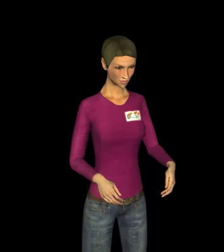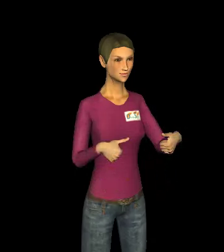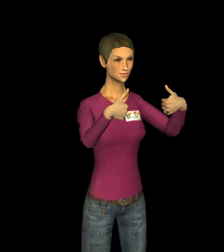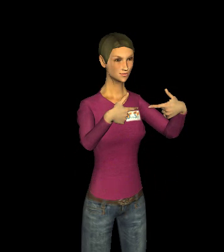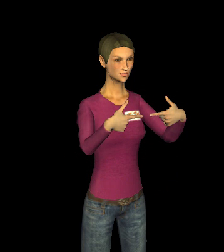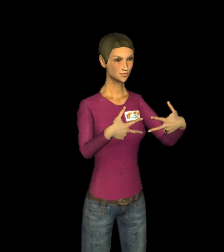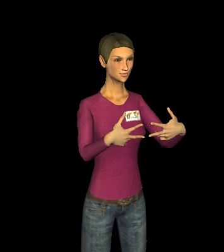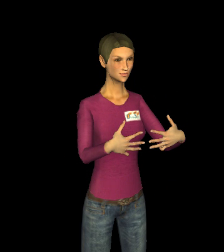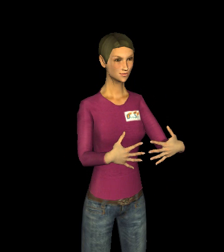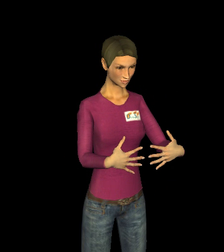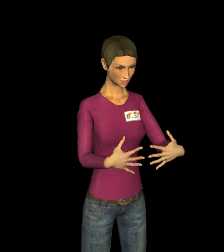عدد